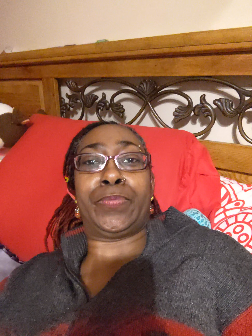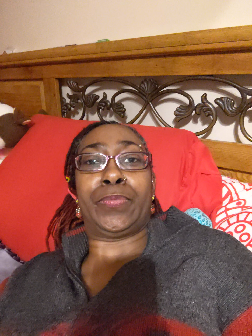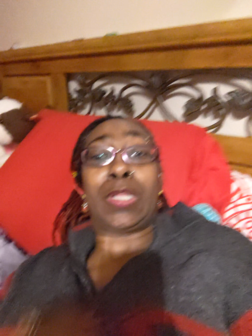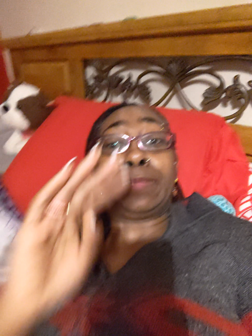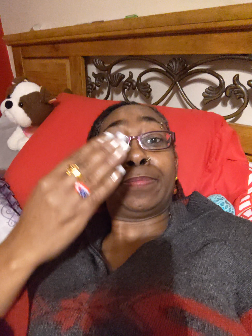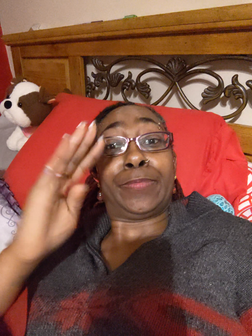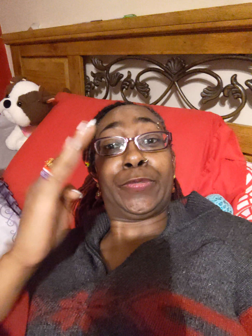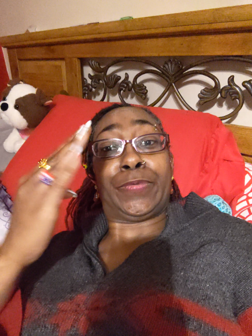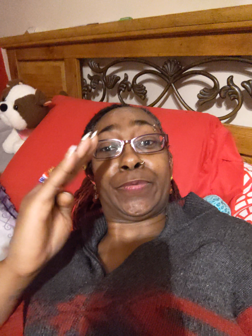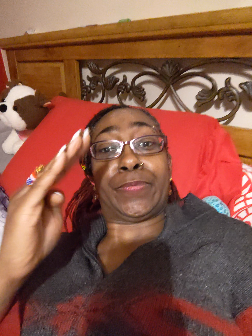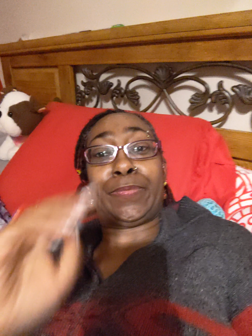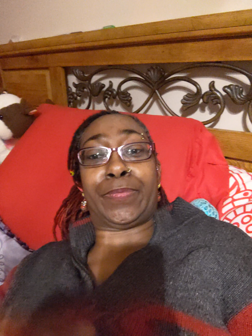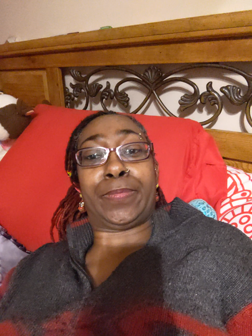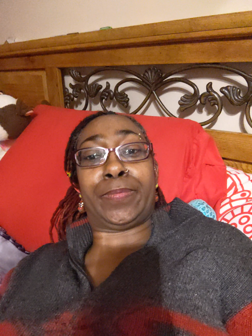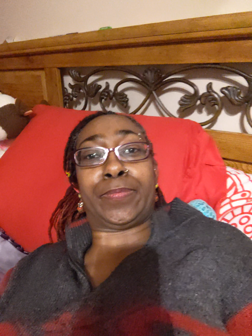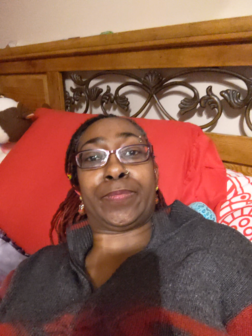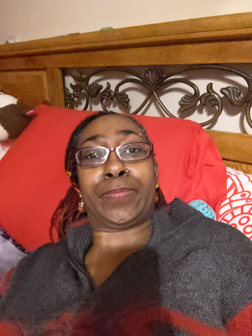blue